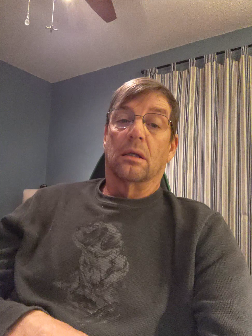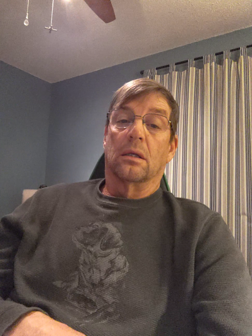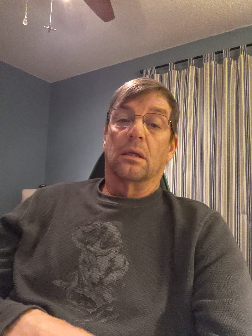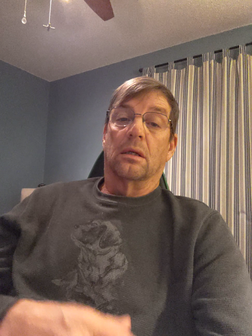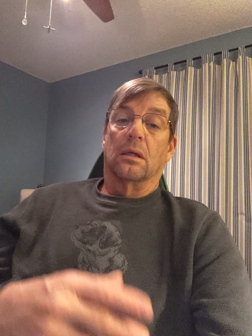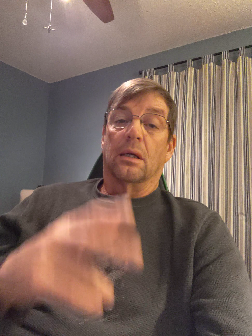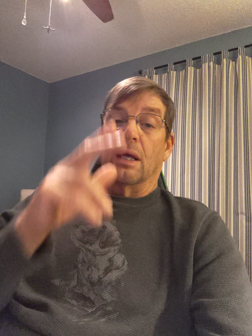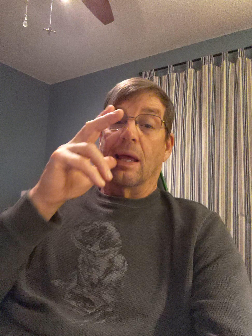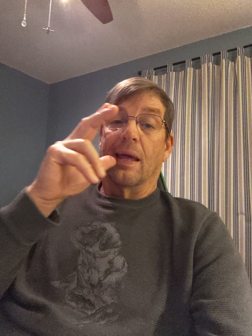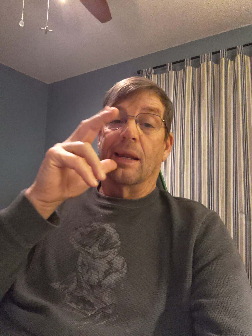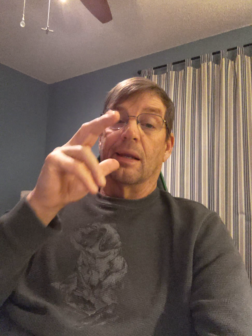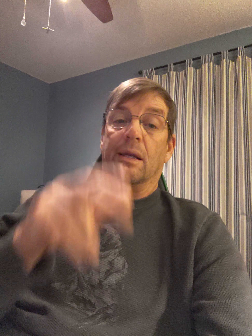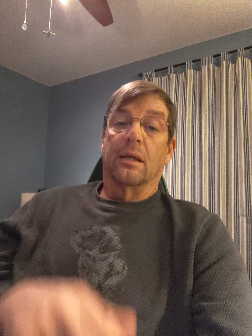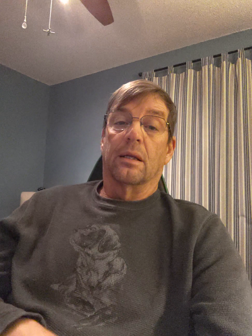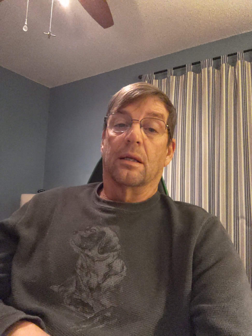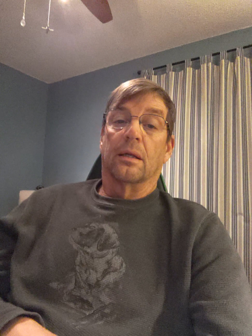hen